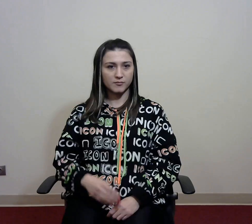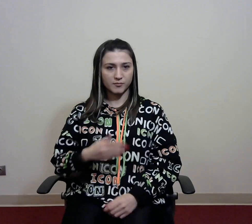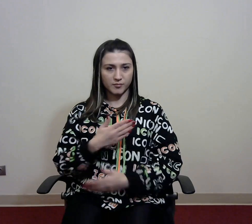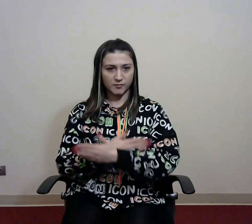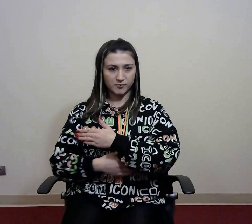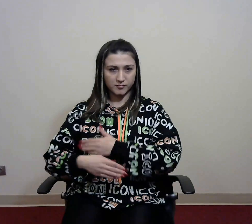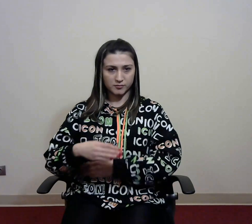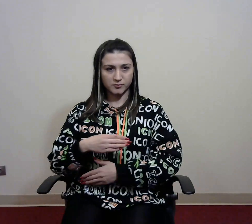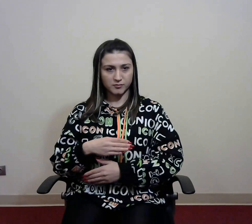əlil